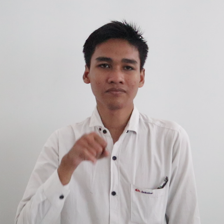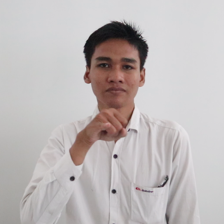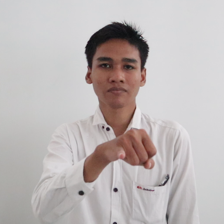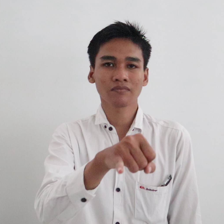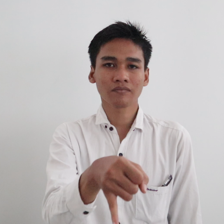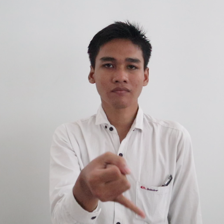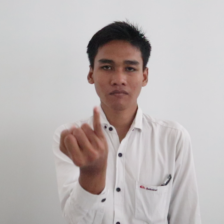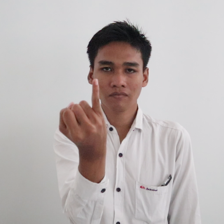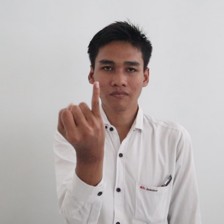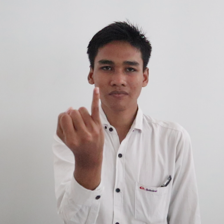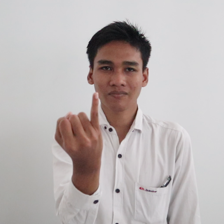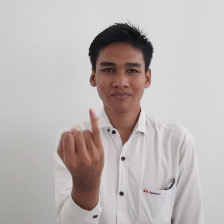J